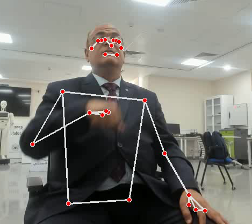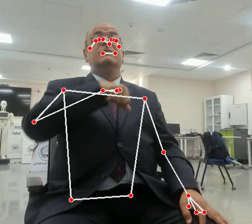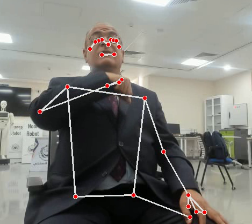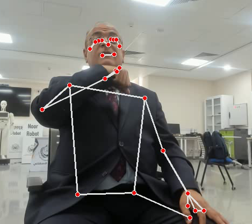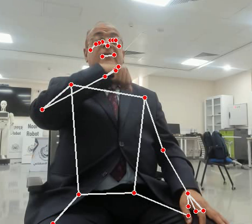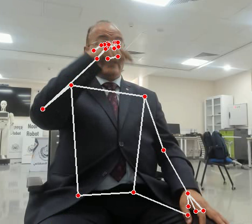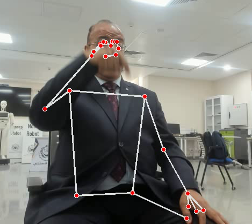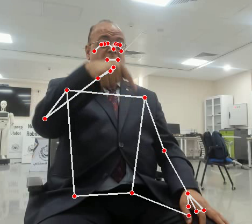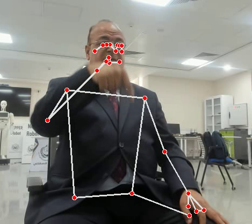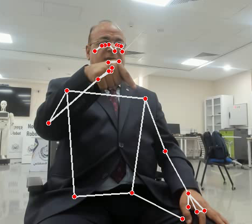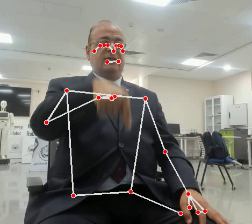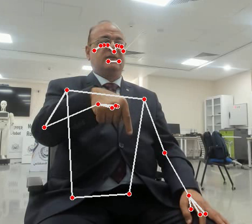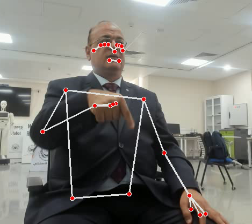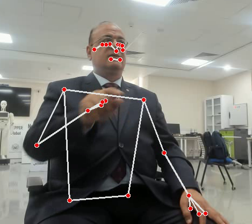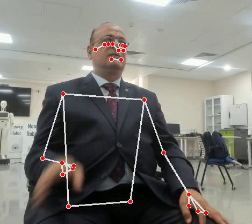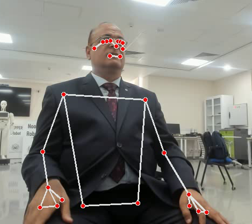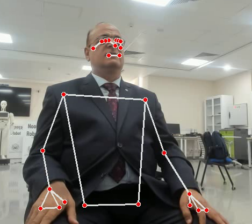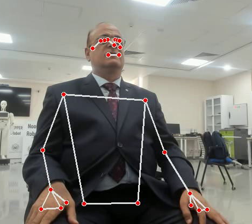delwaty